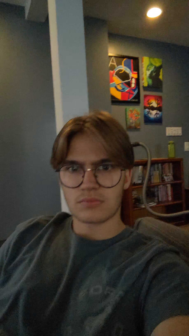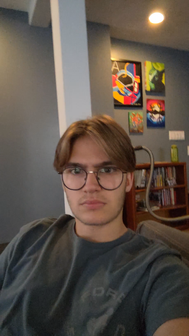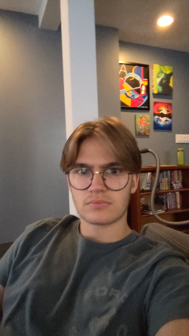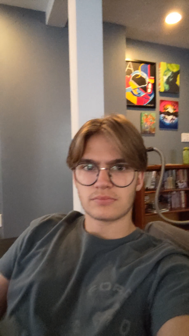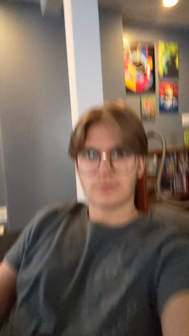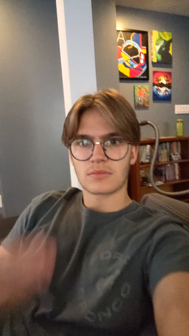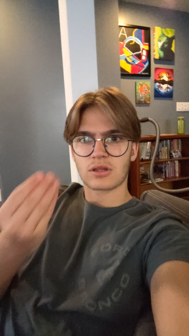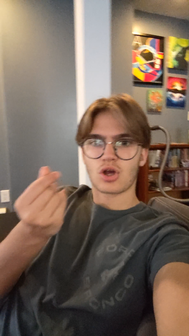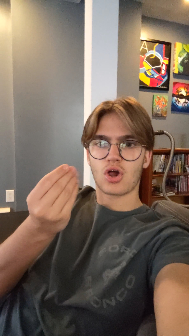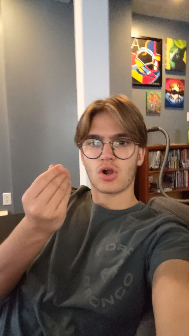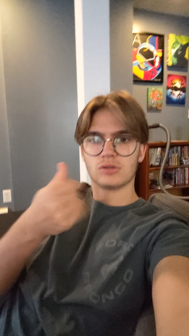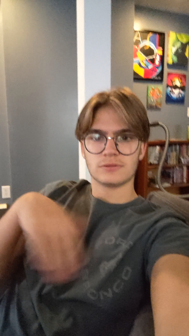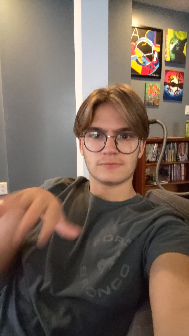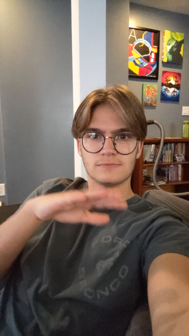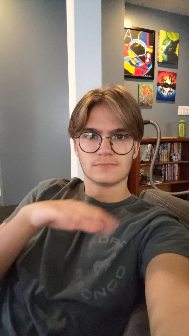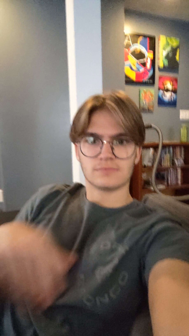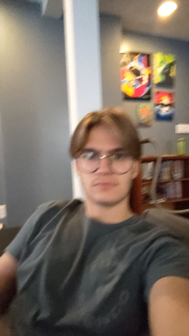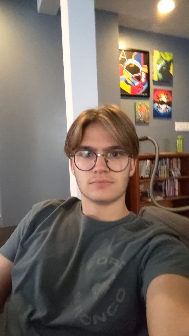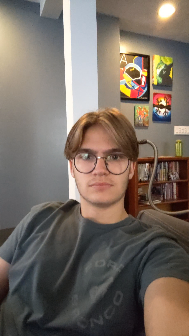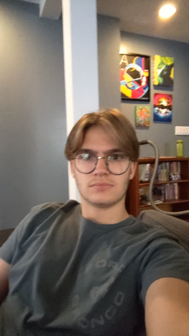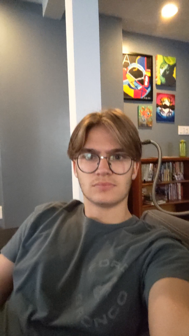garden